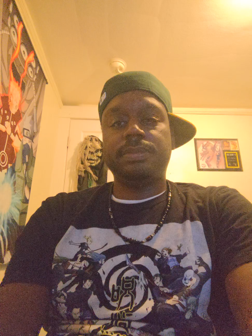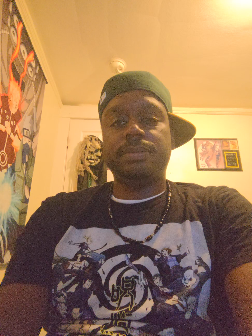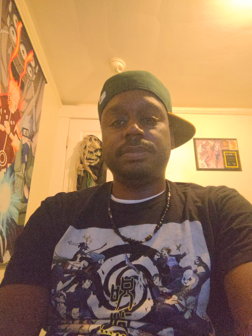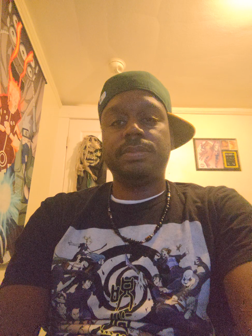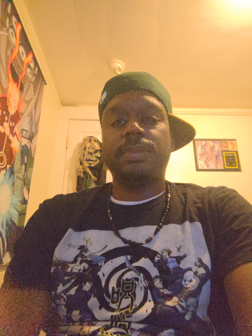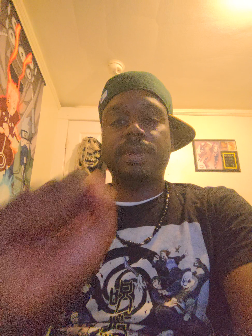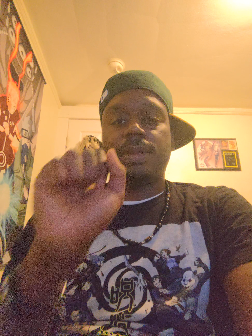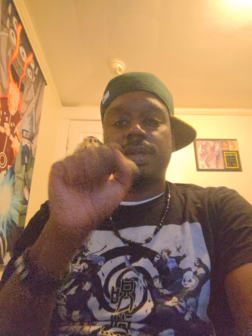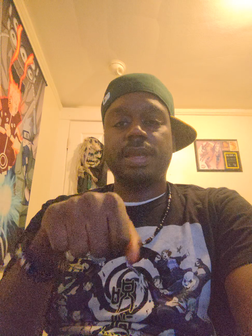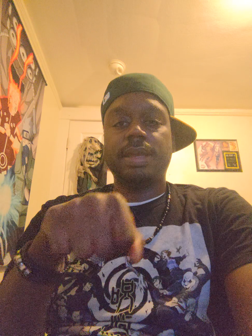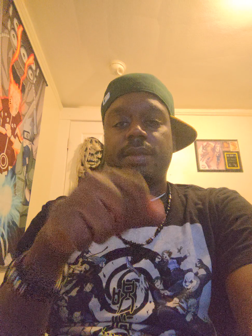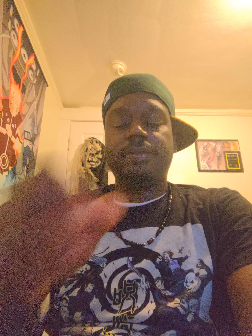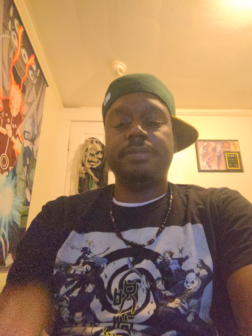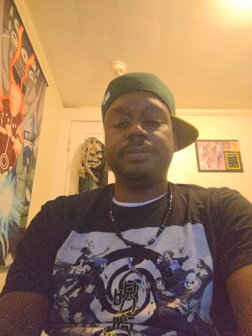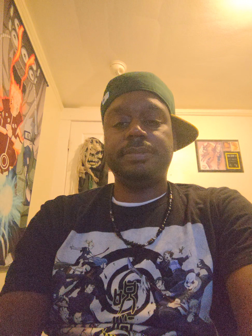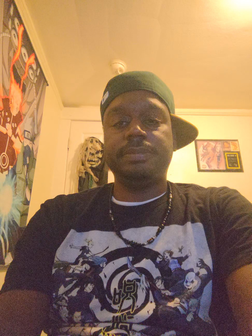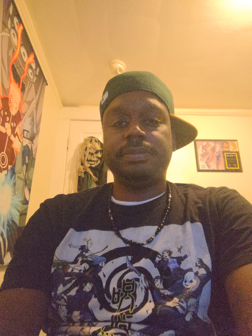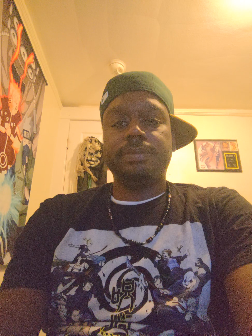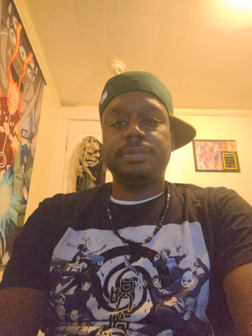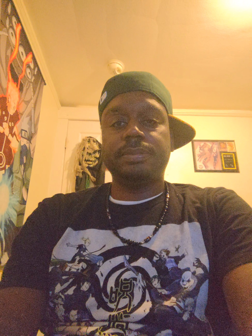can